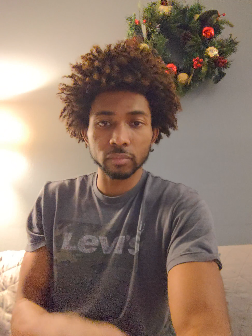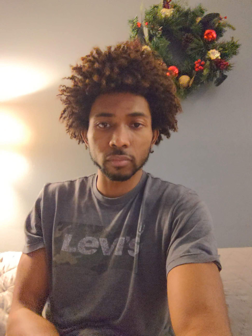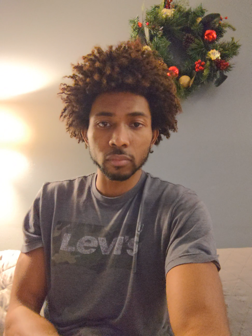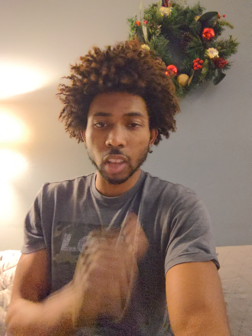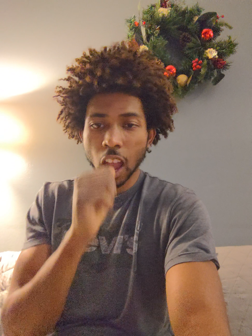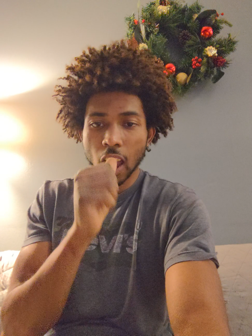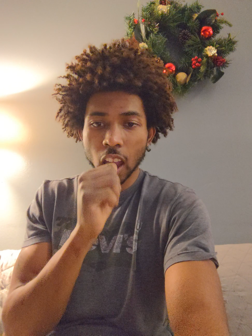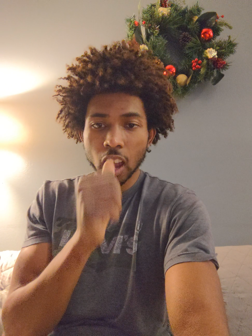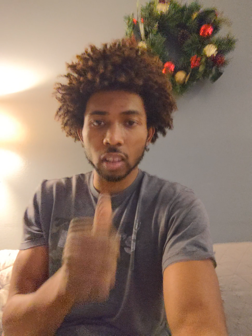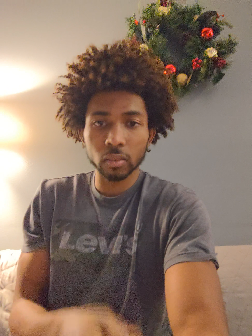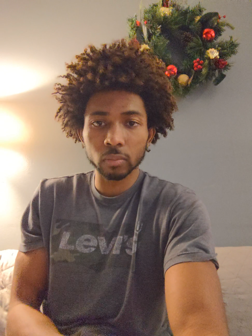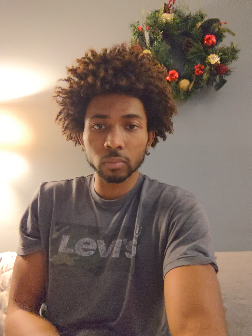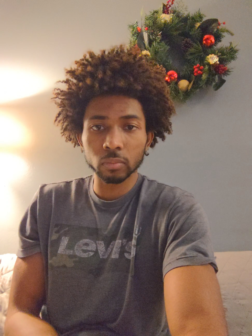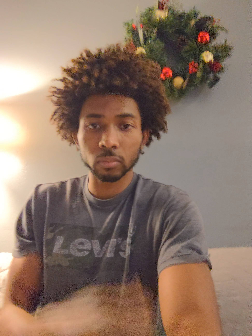nuts